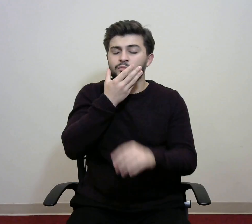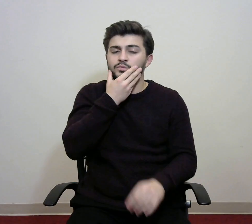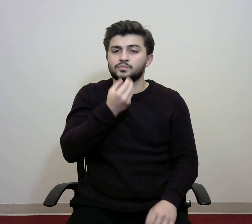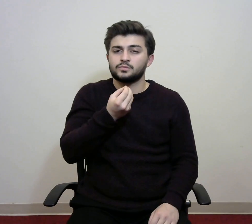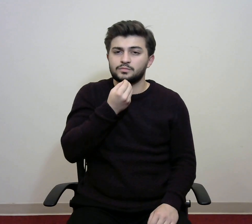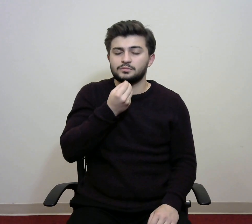gözəl